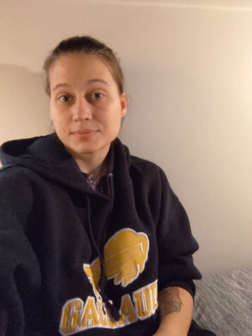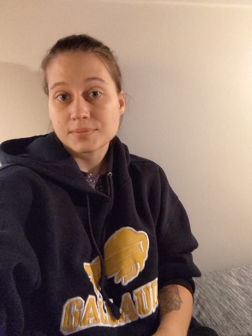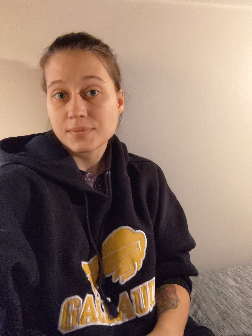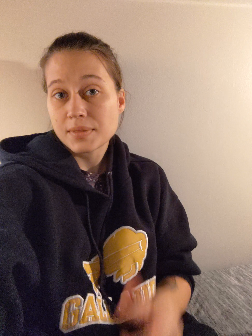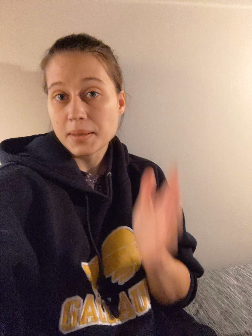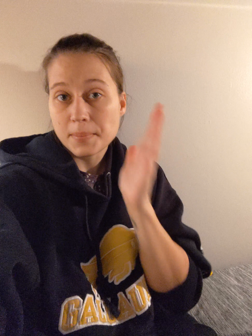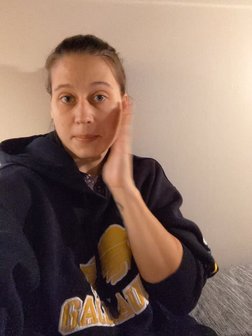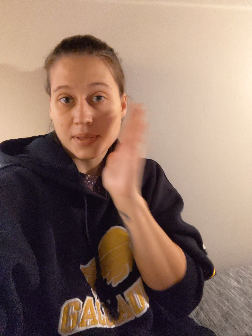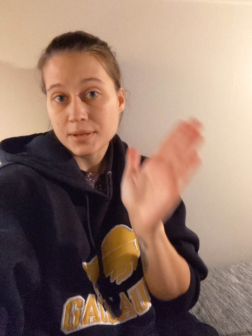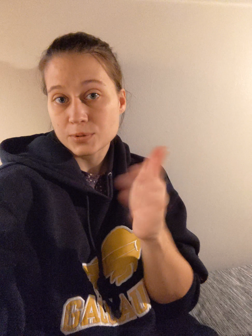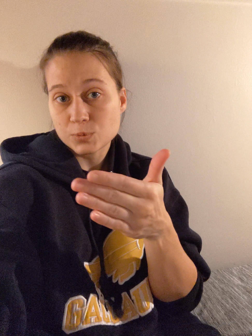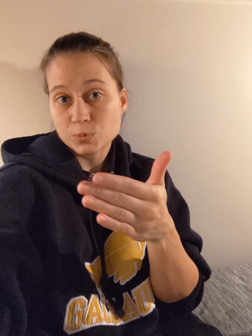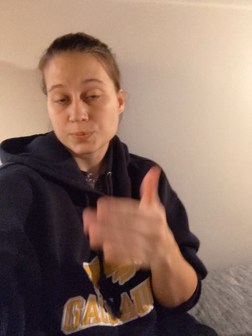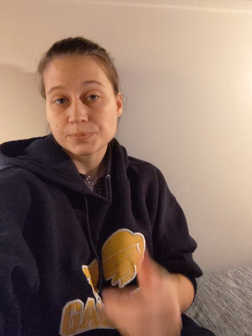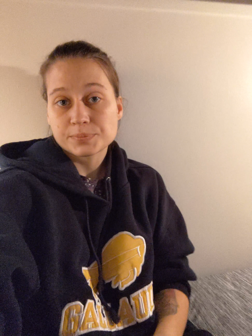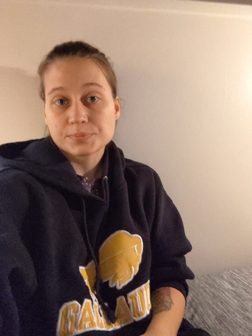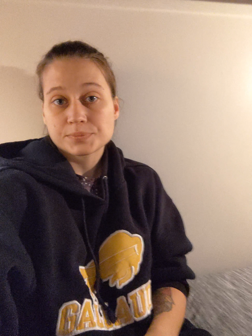bedroom